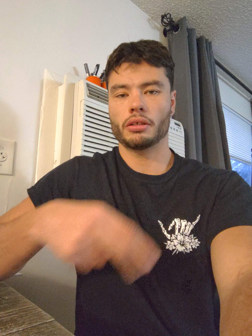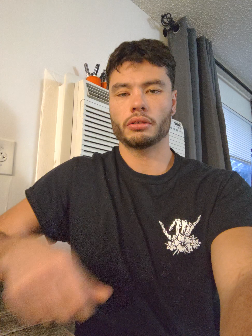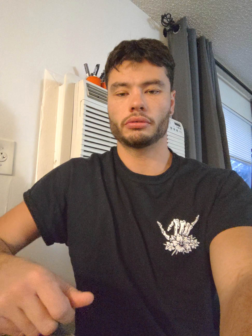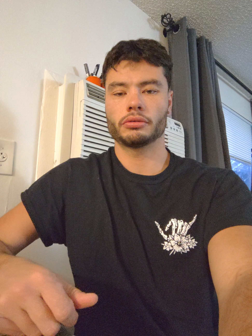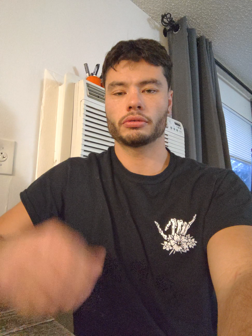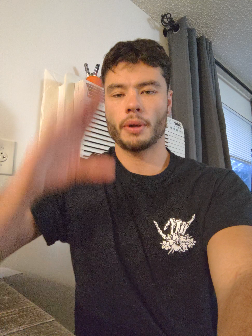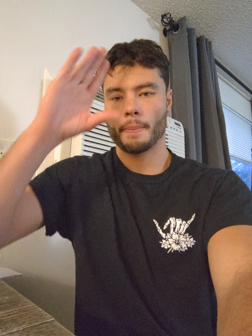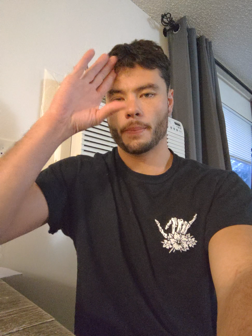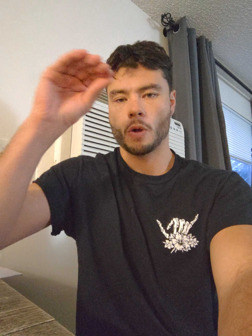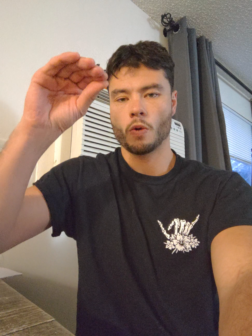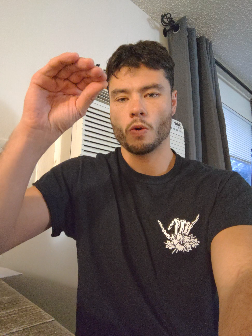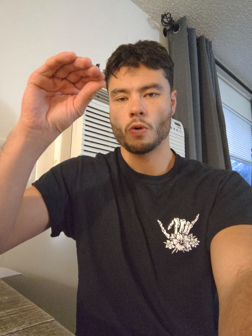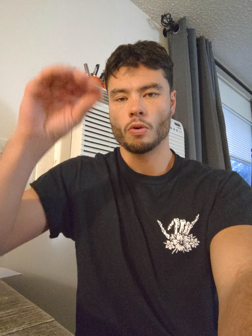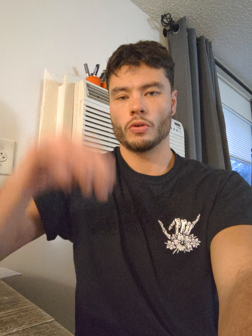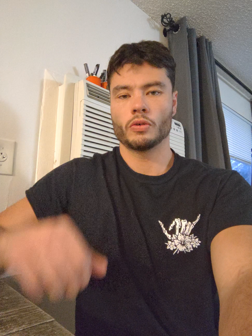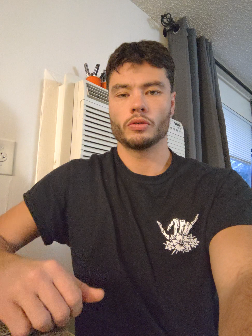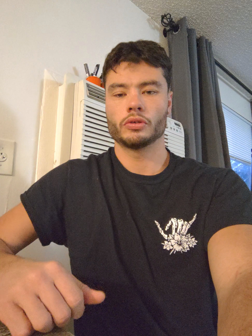boy